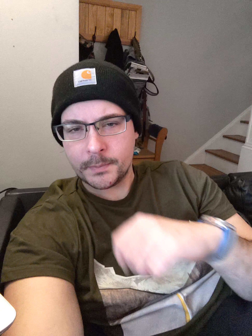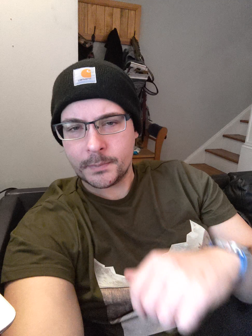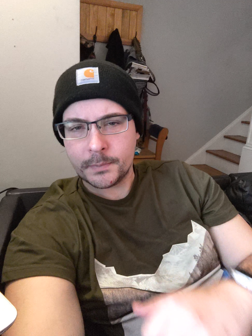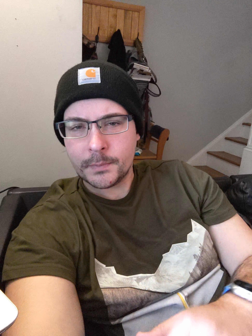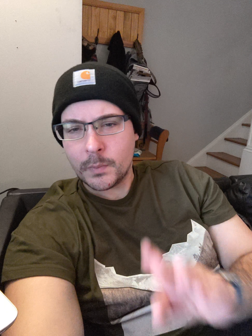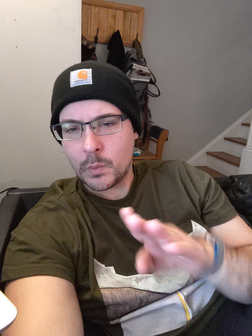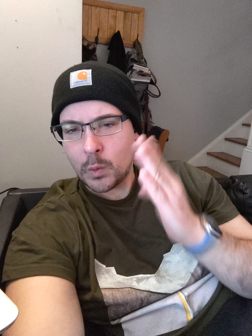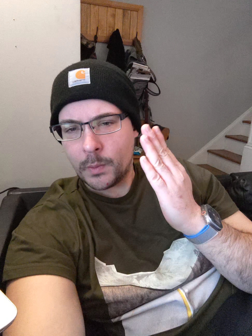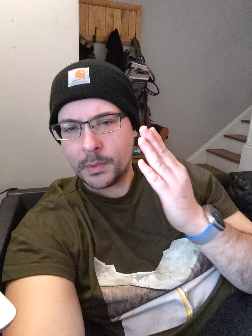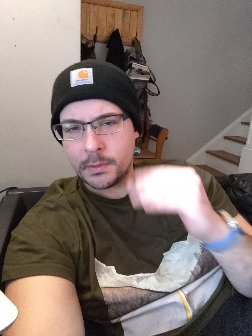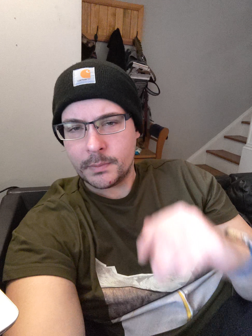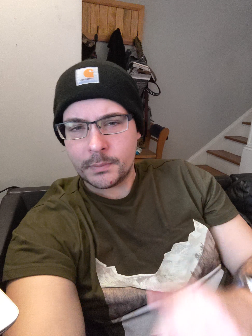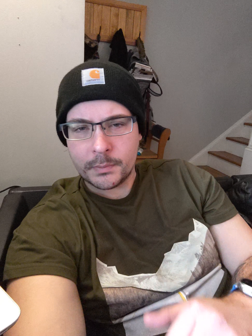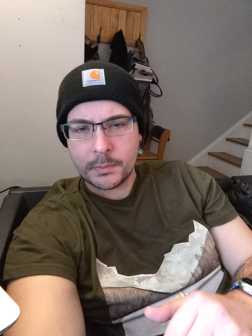open